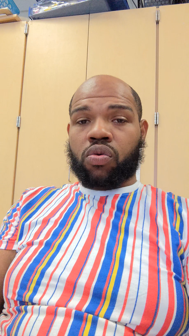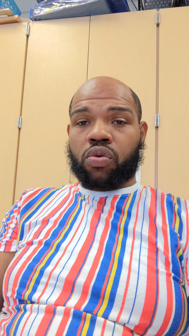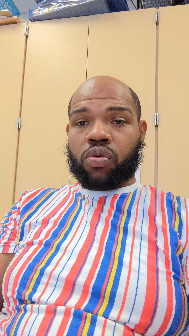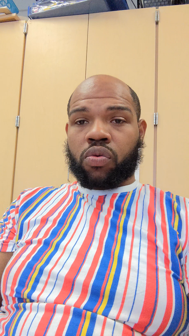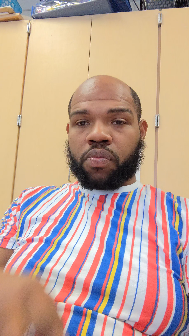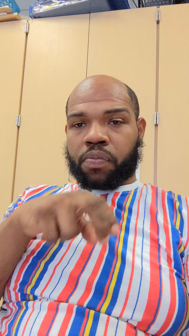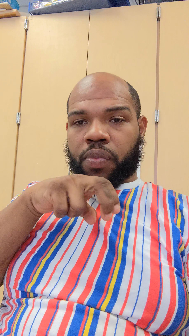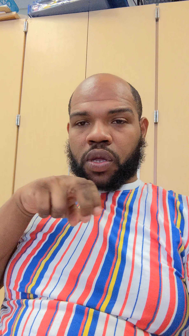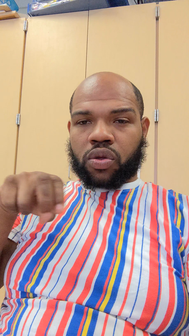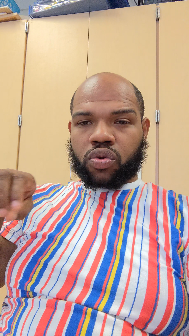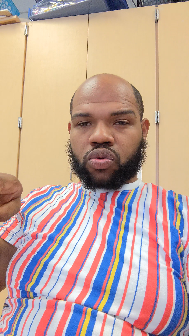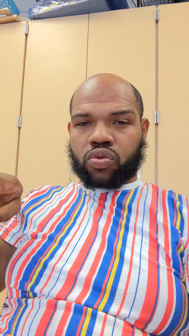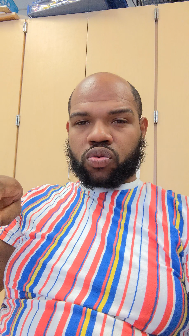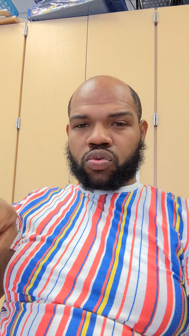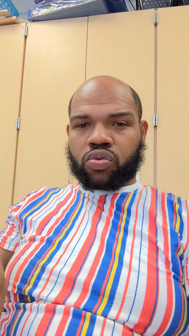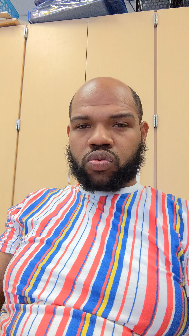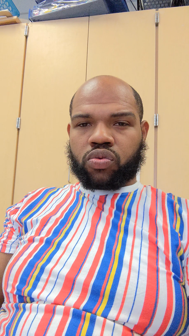bench